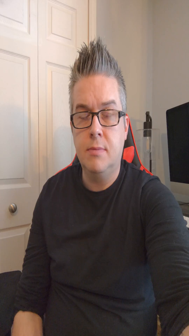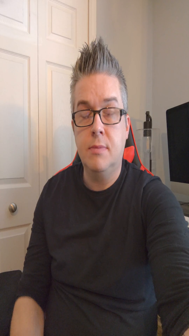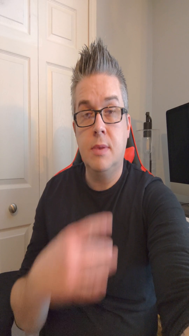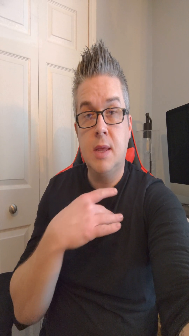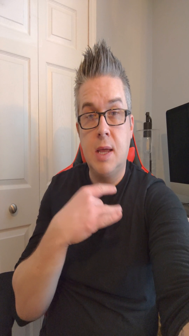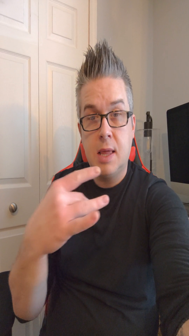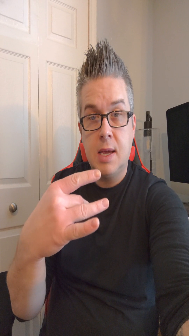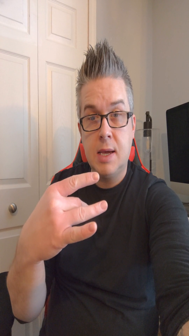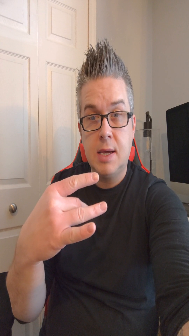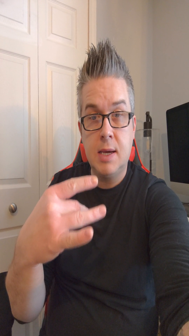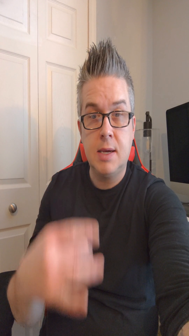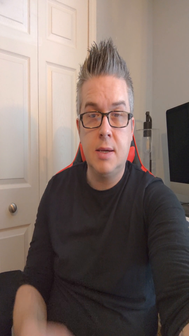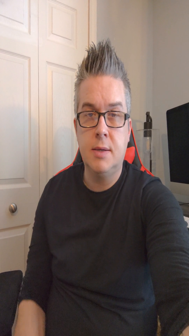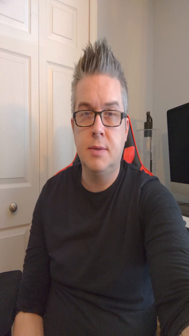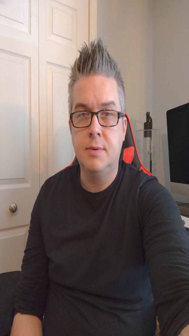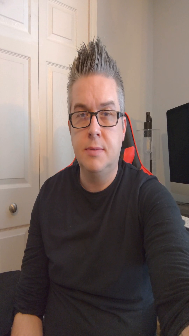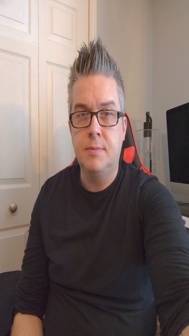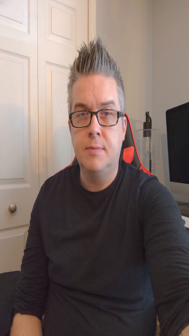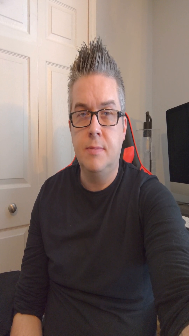like